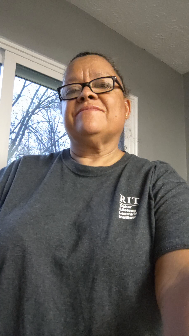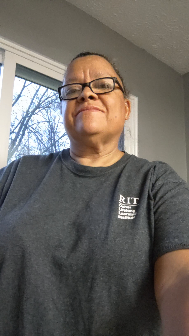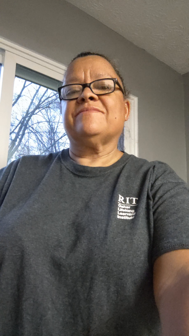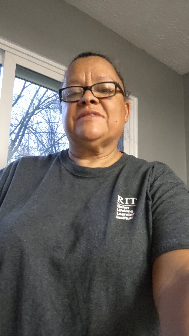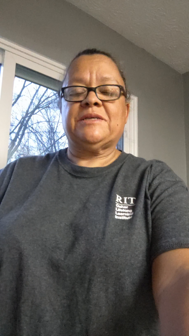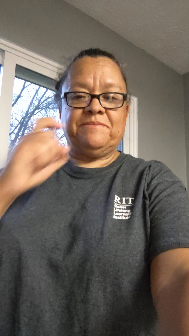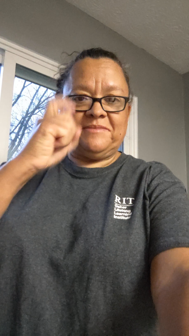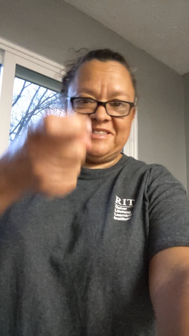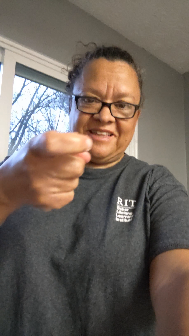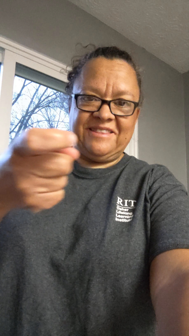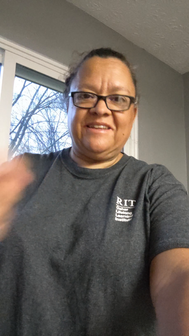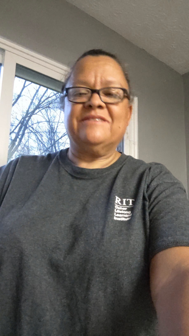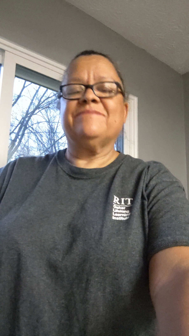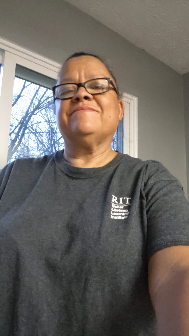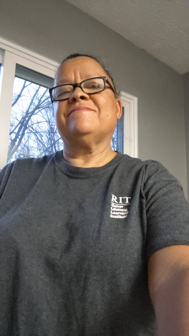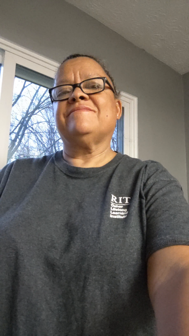present